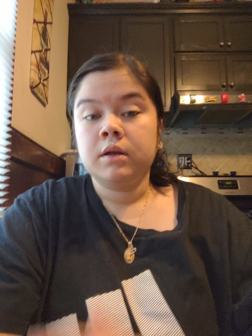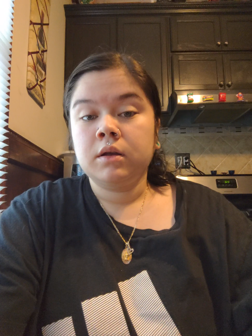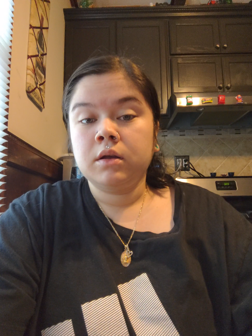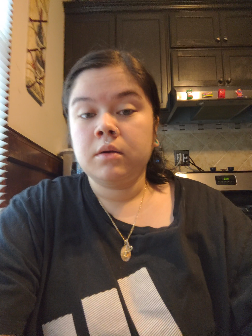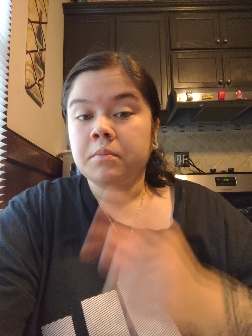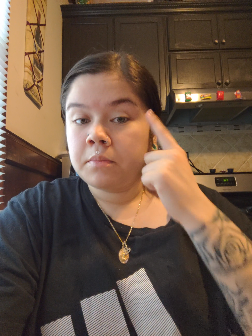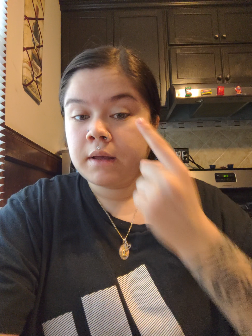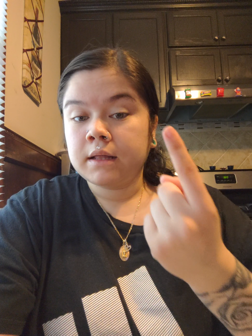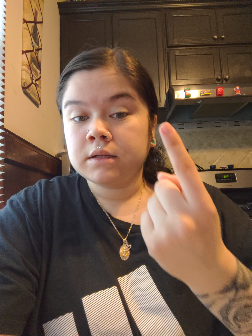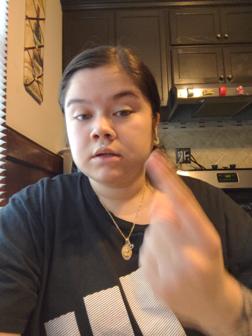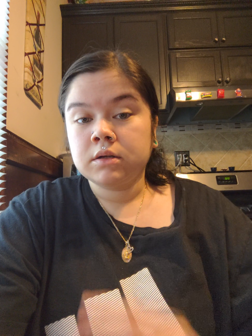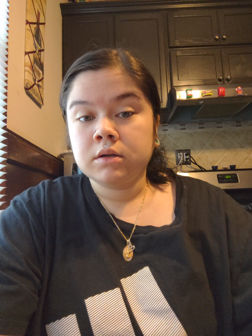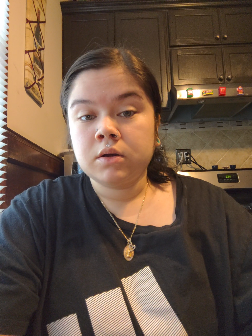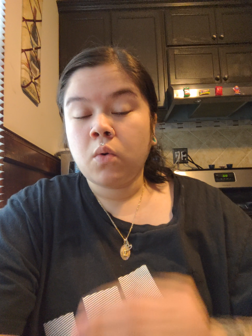penny